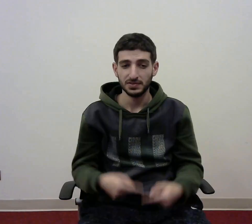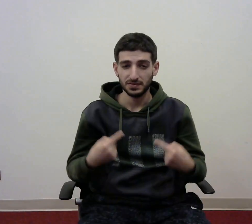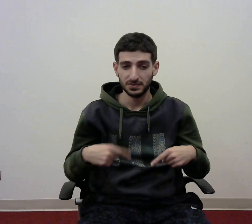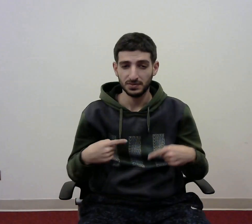futbol